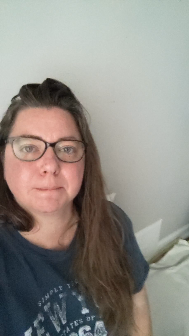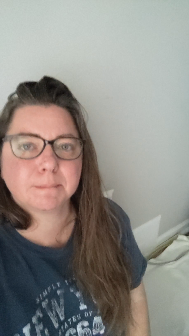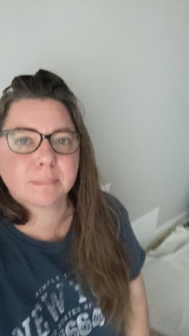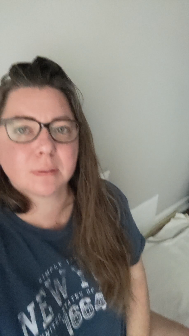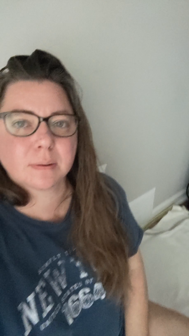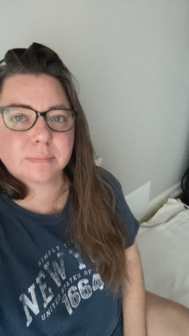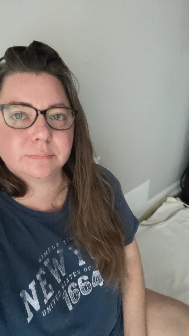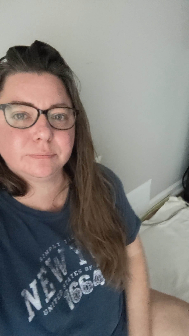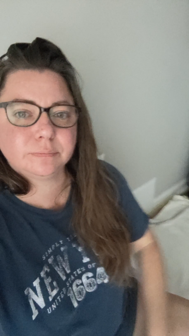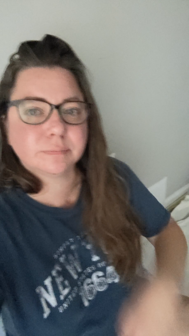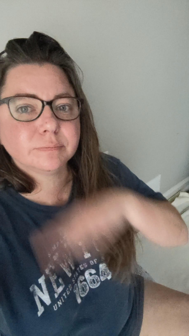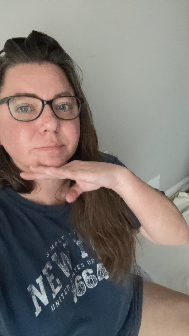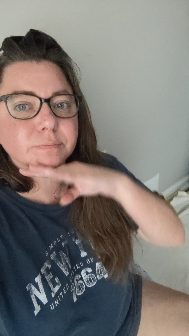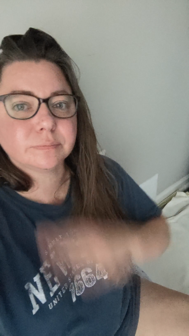full